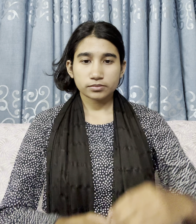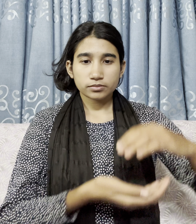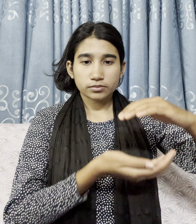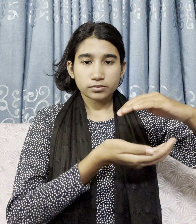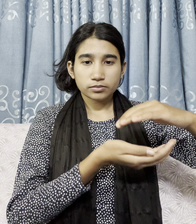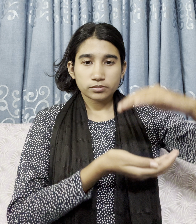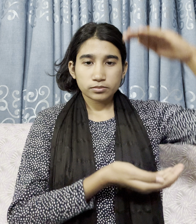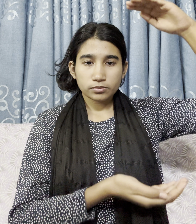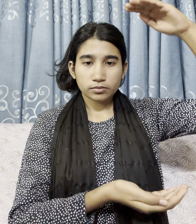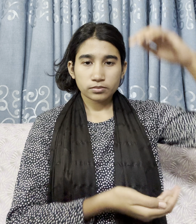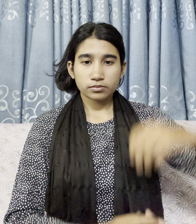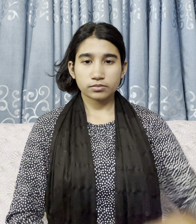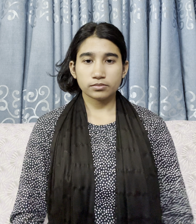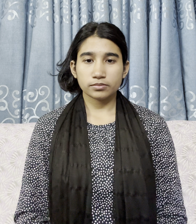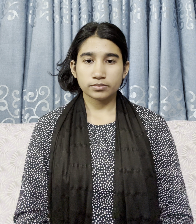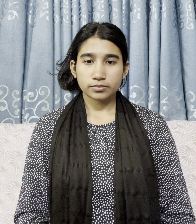বড়